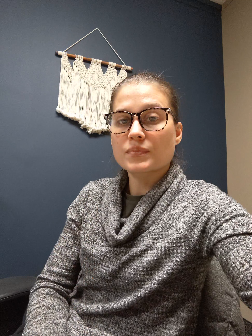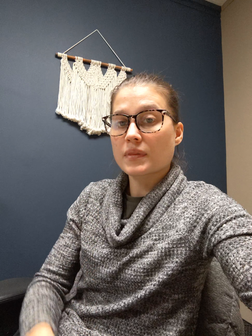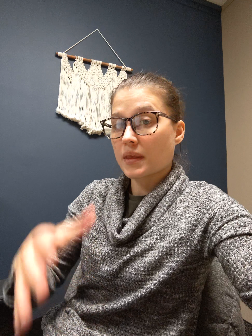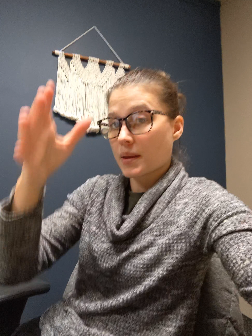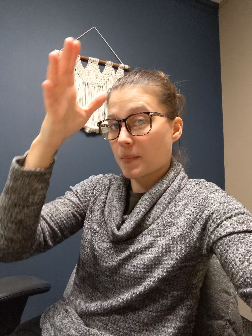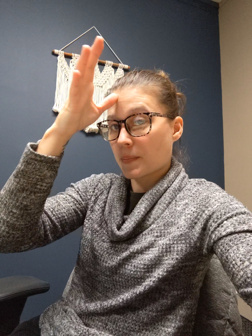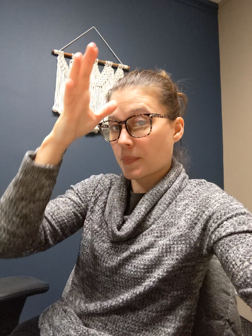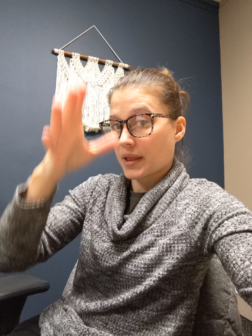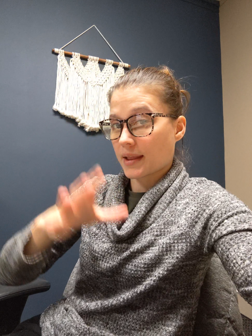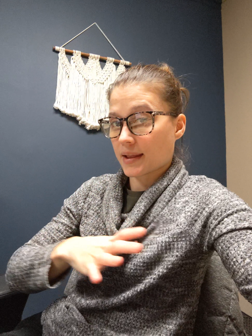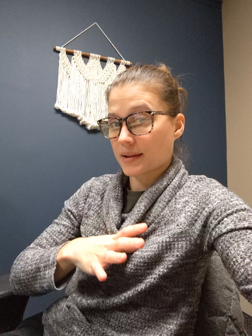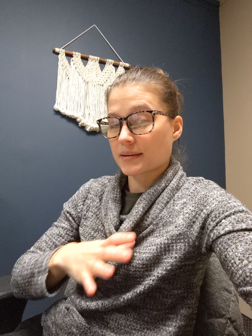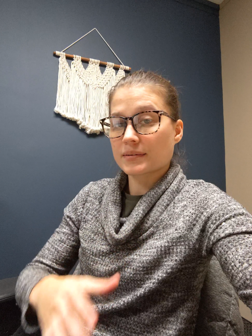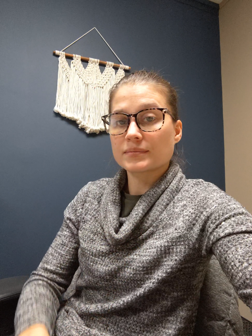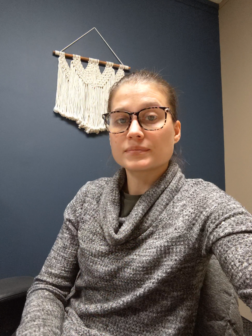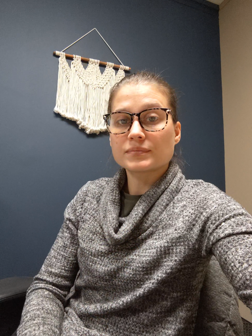man